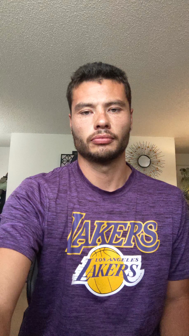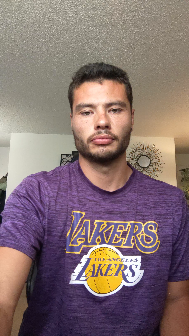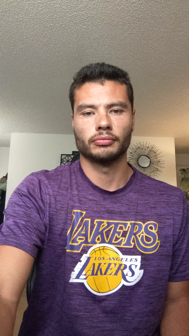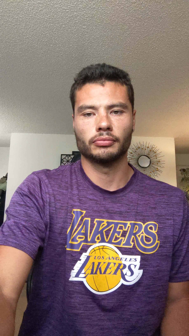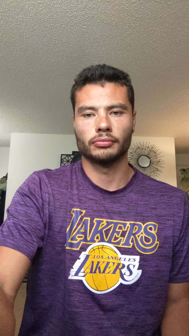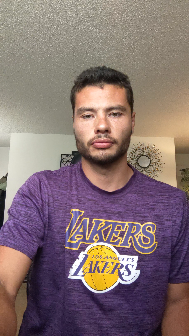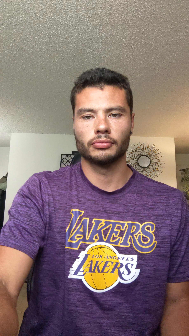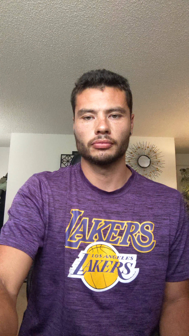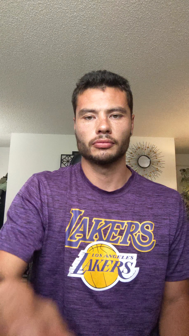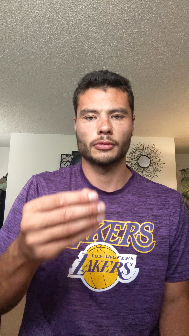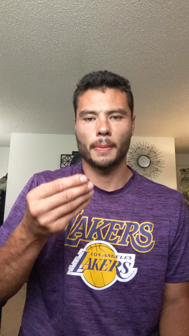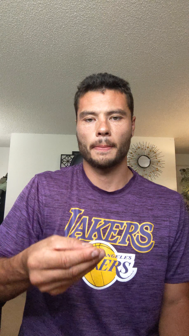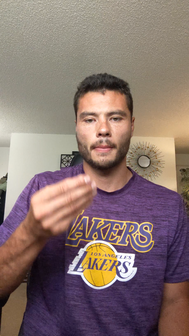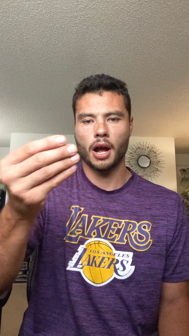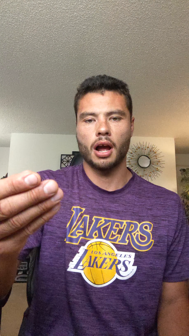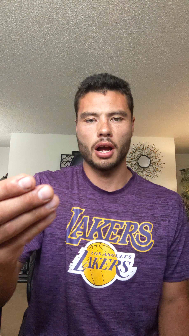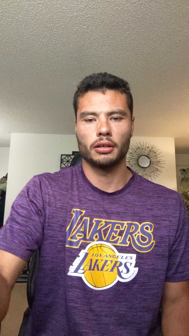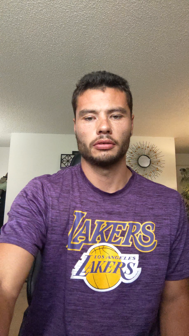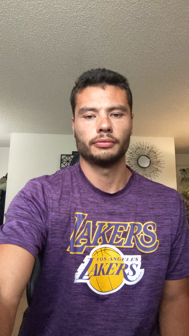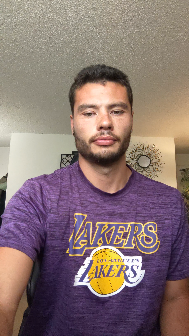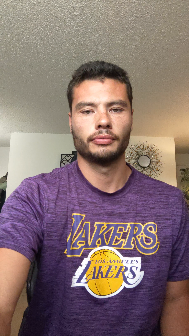buy